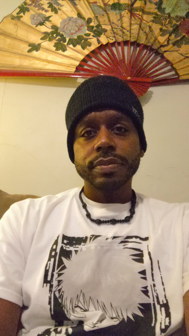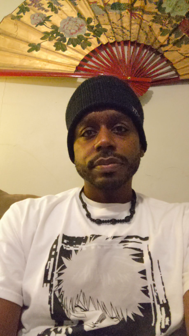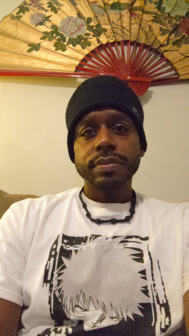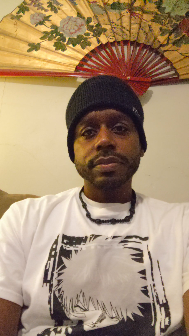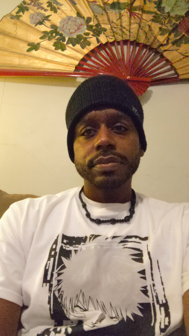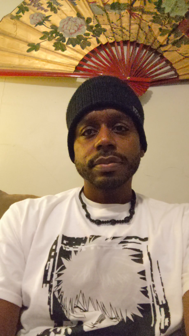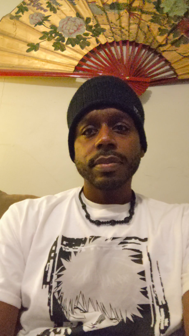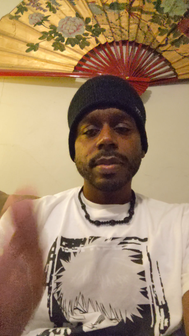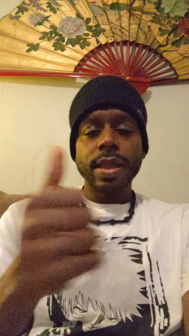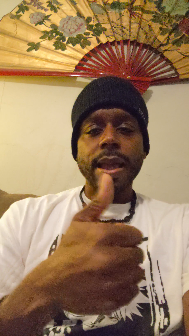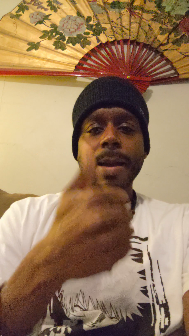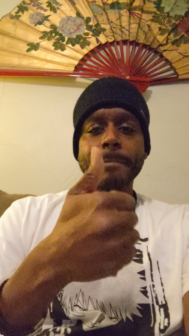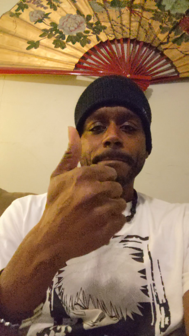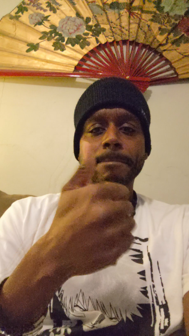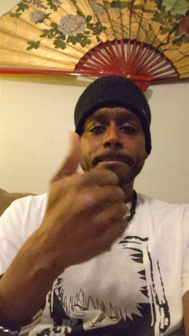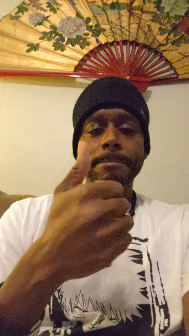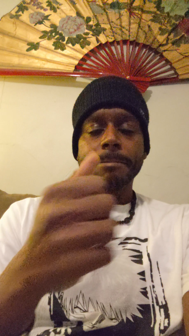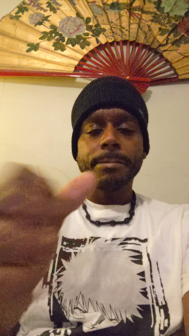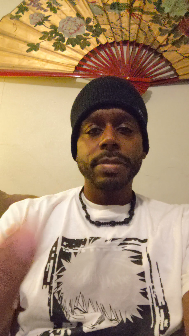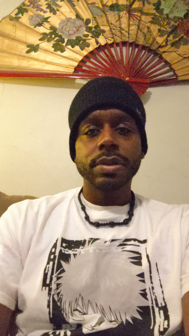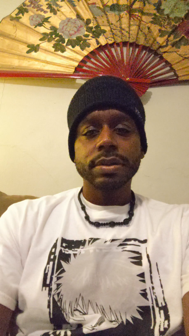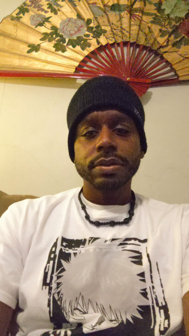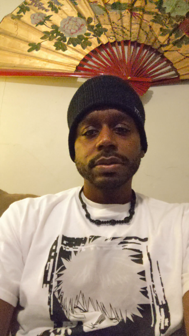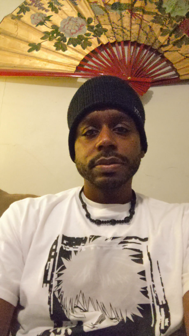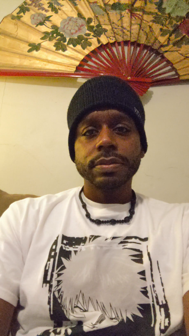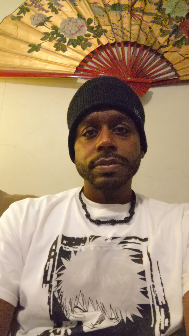help